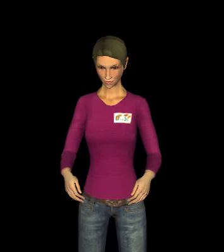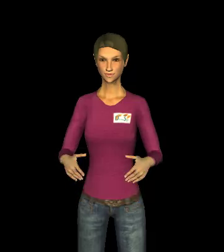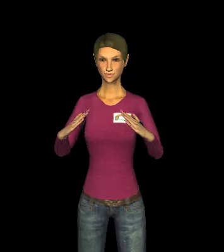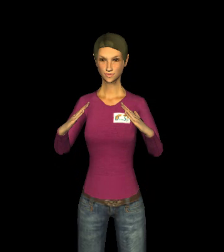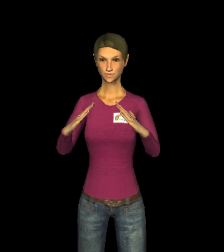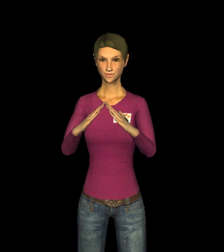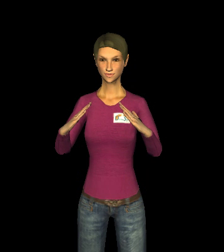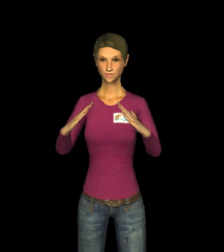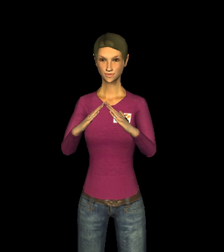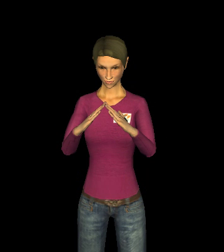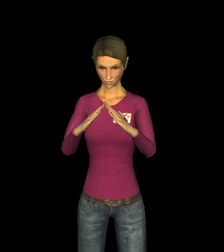بيت